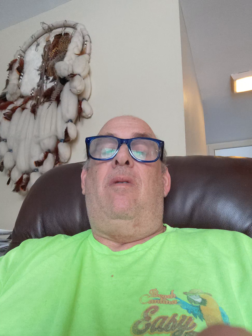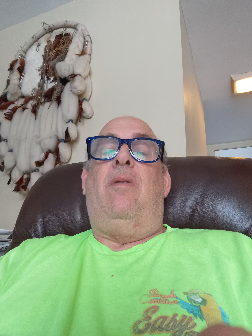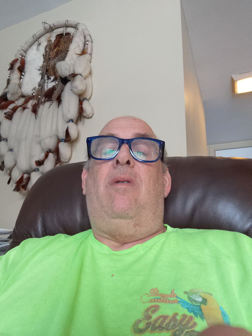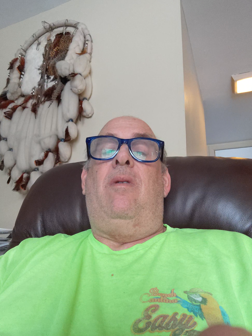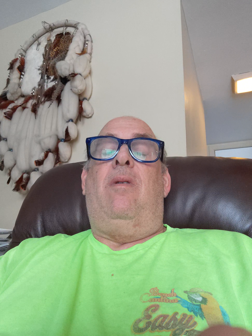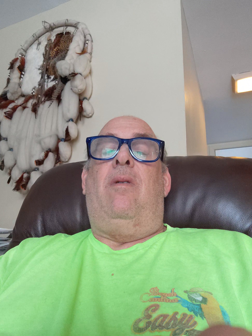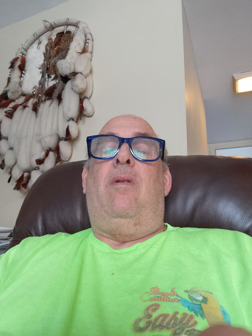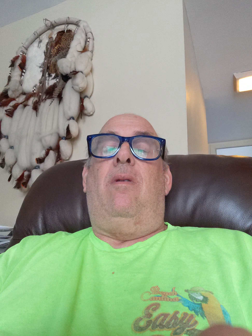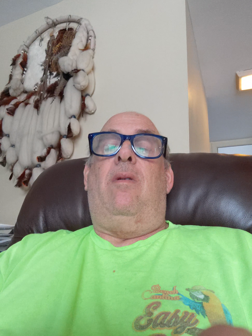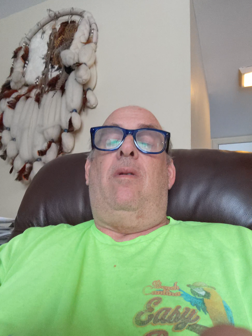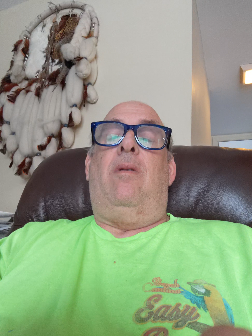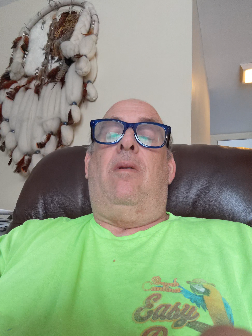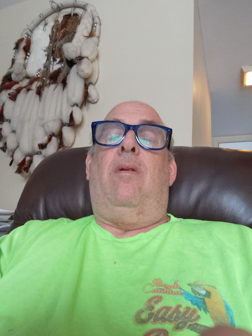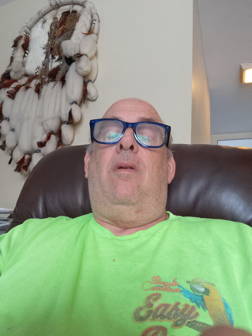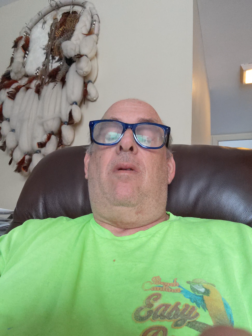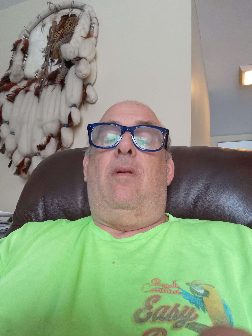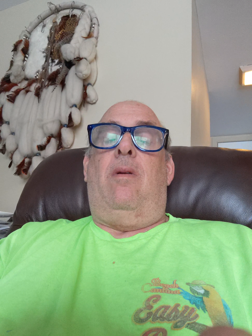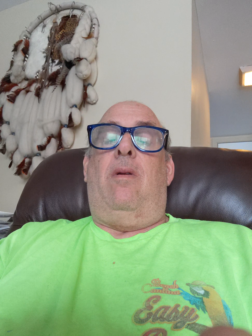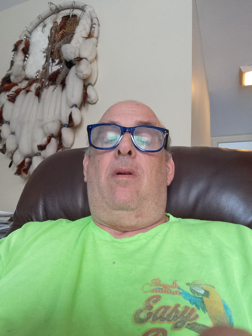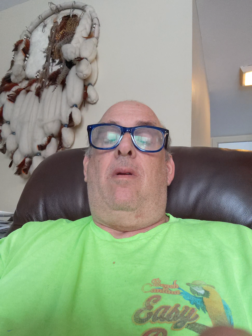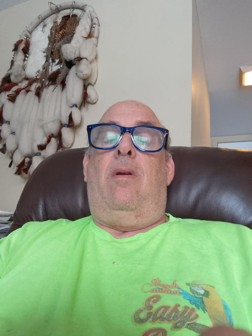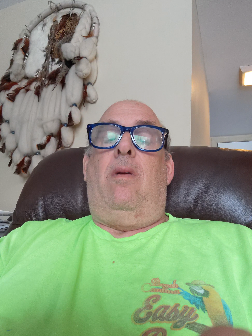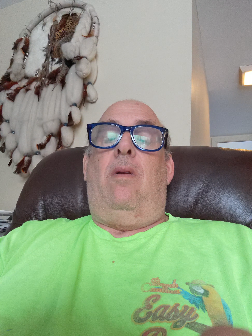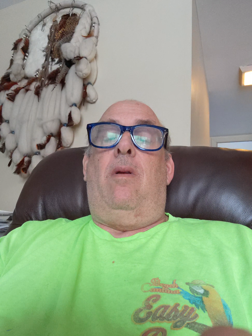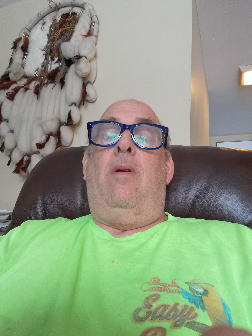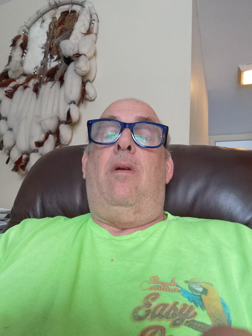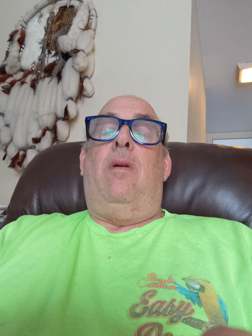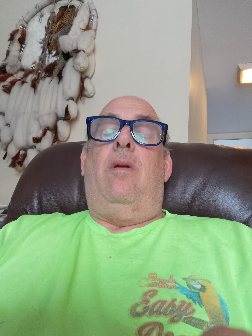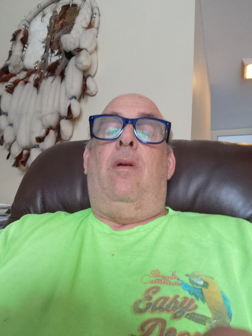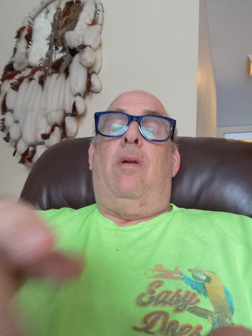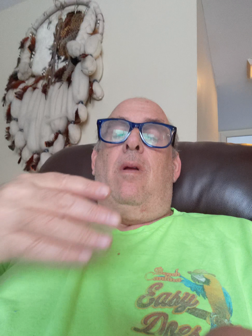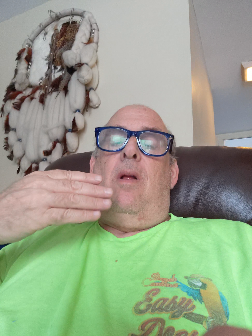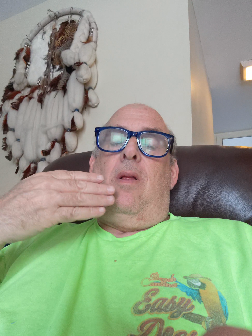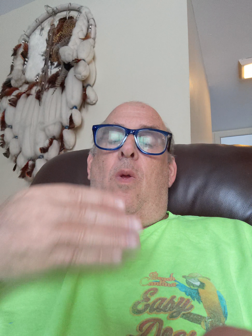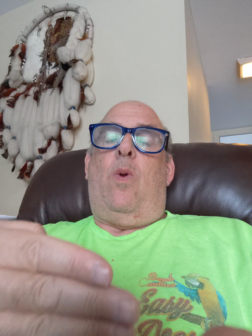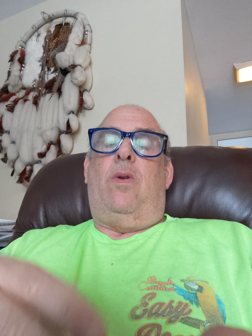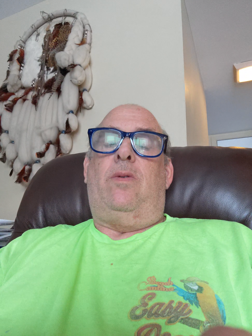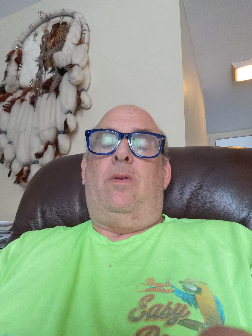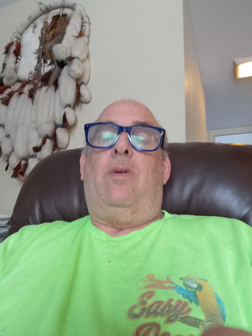close